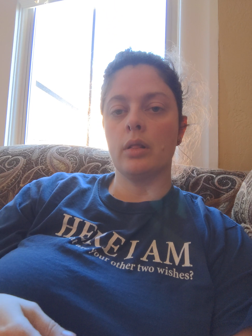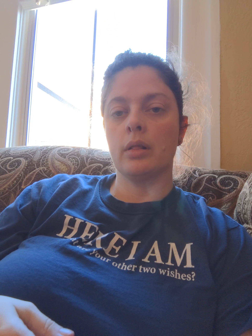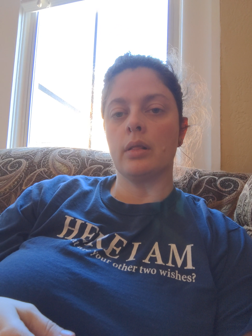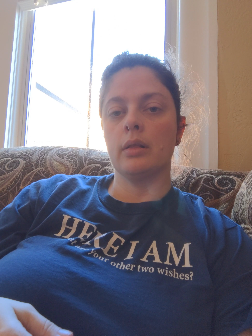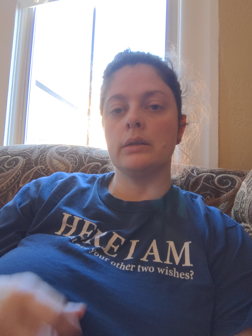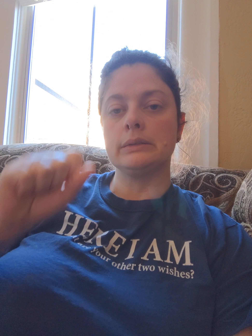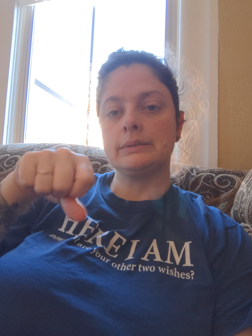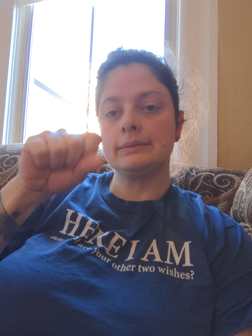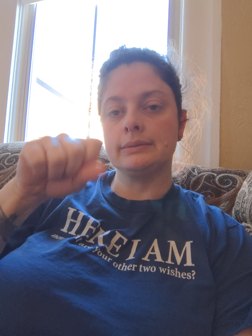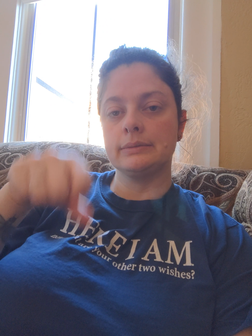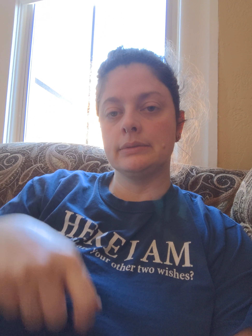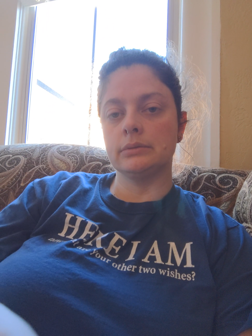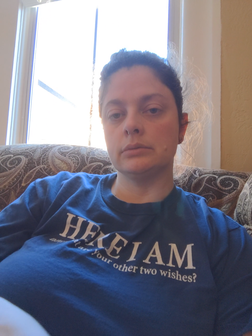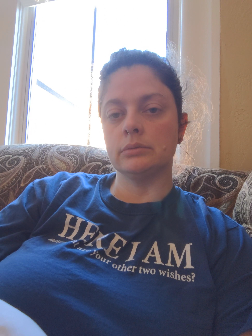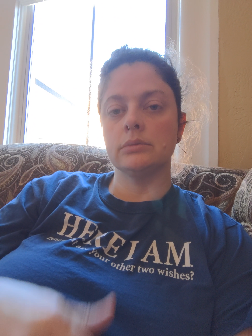yes